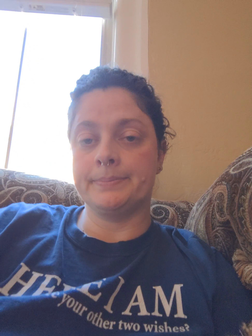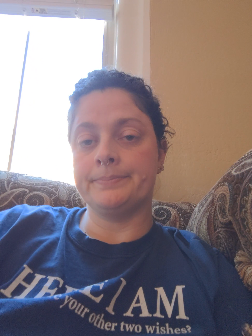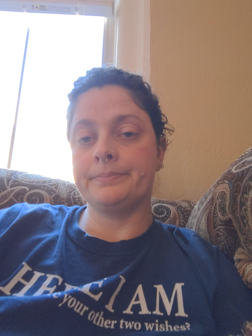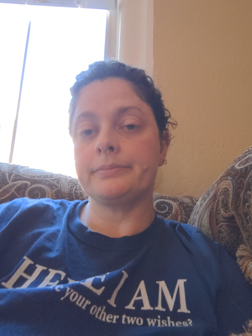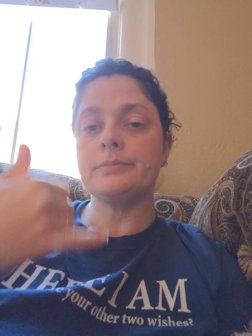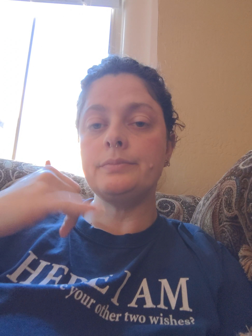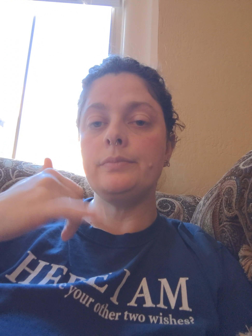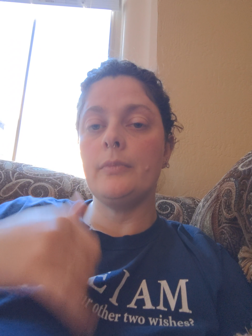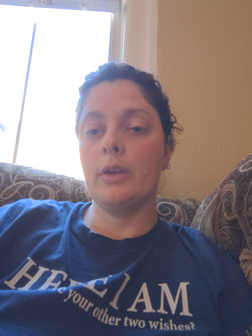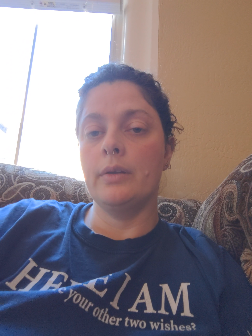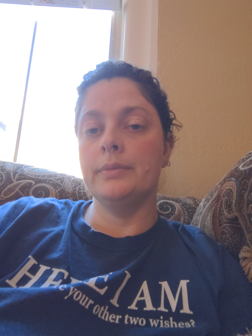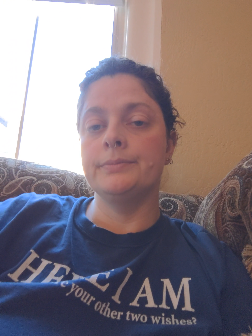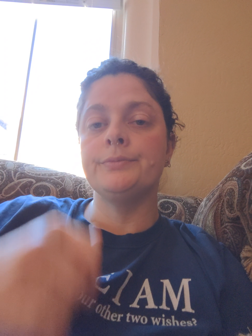yellow